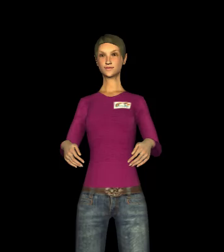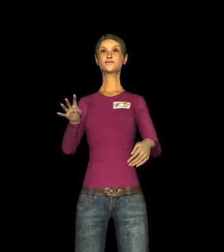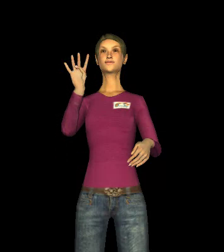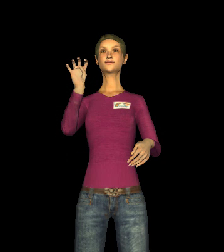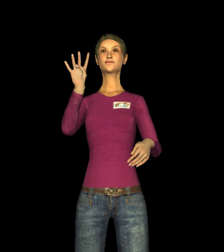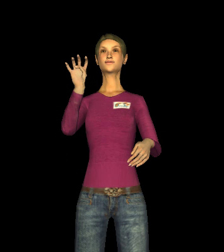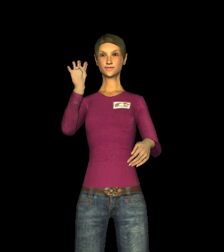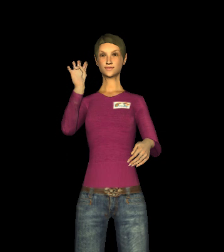40